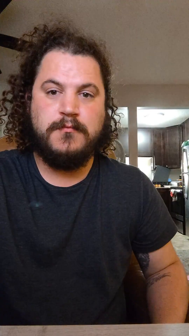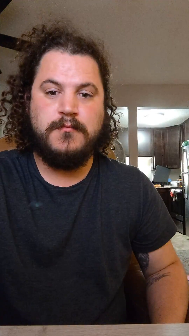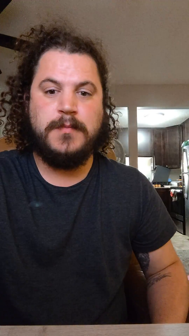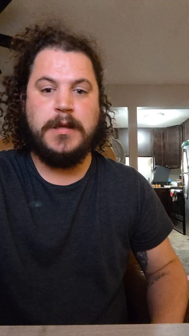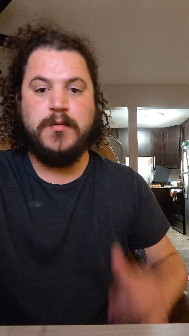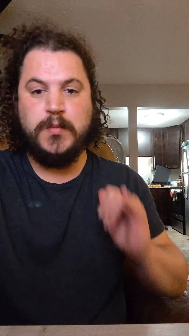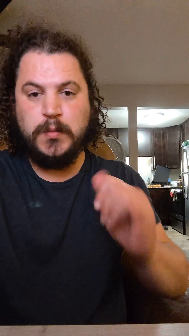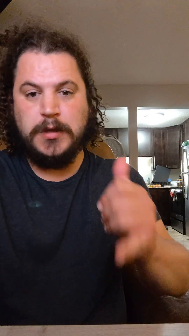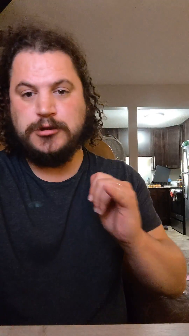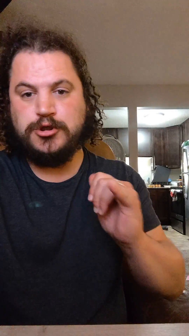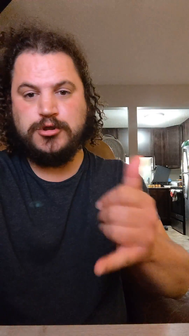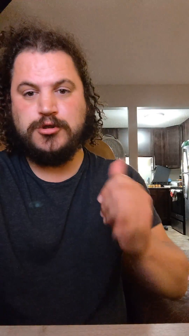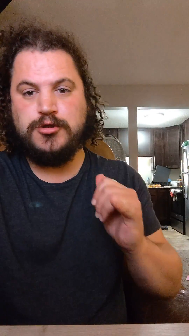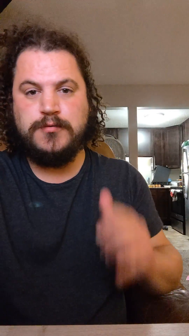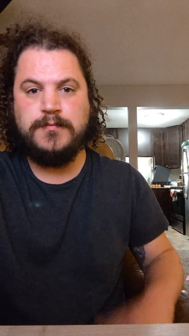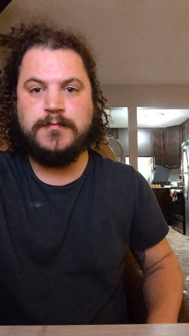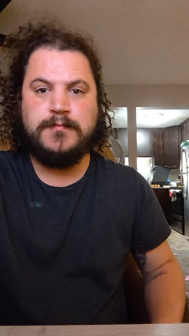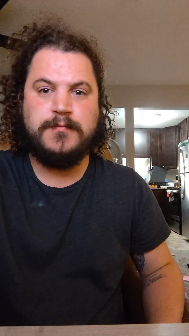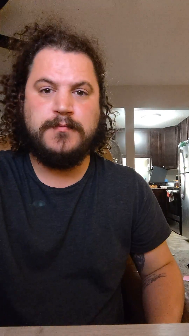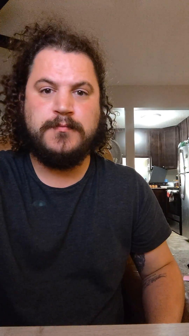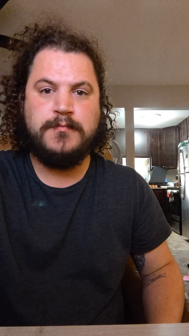rocking chair